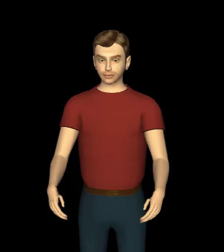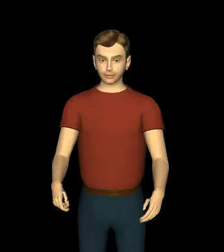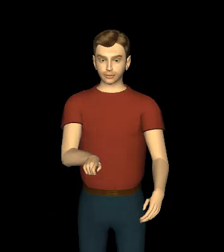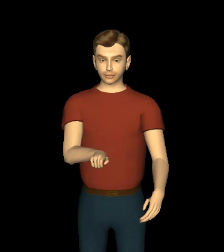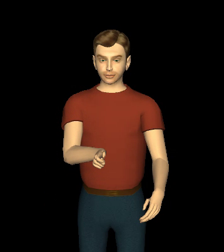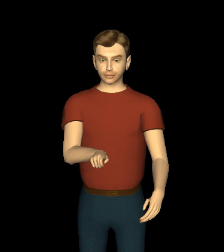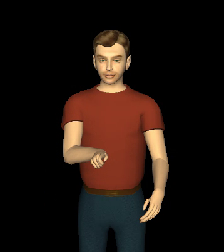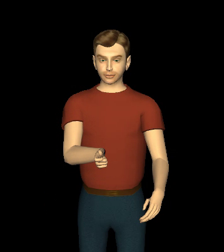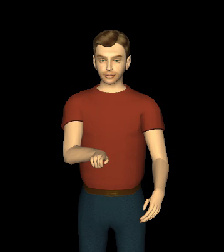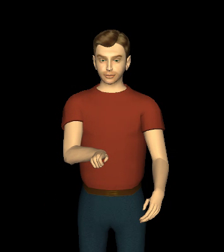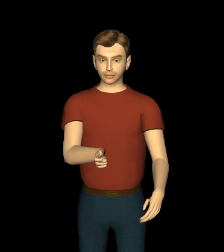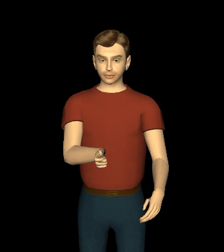مفتاح